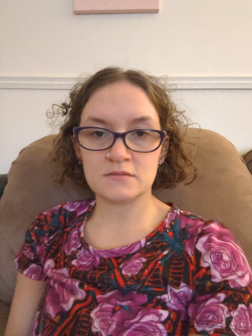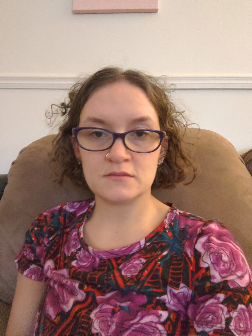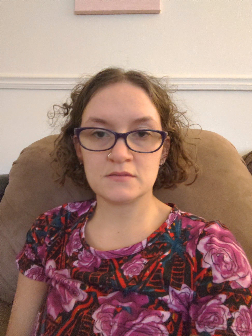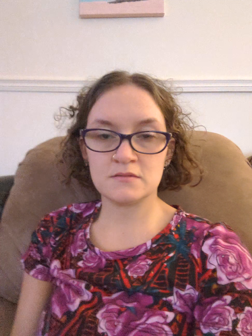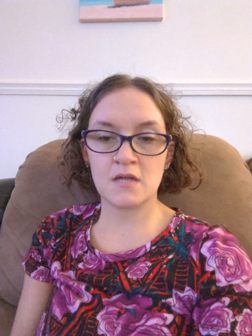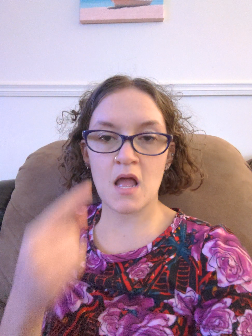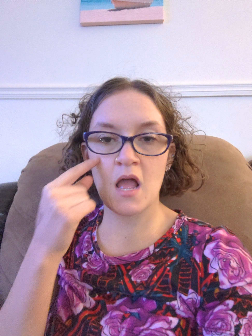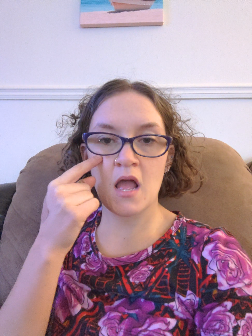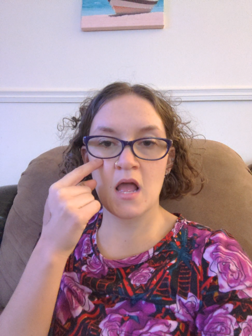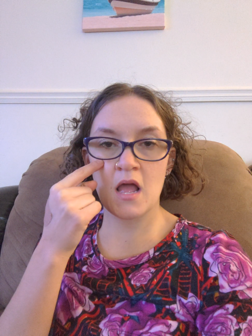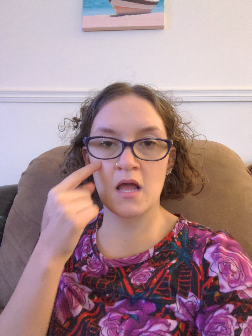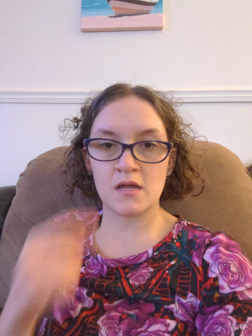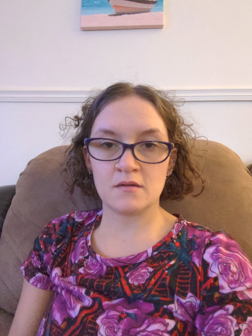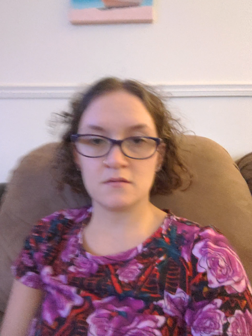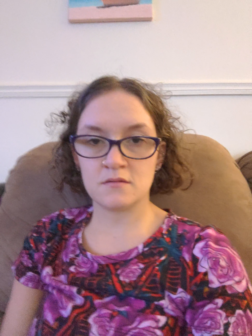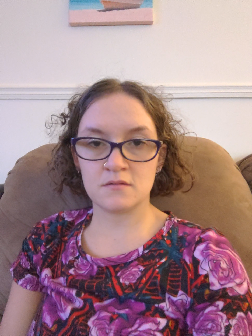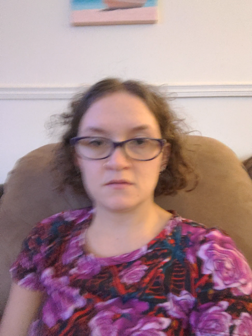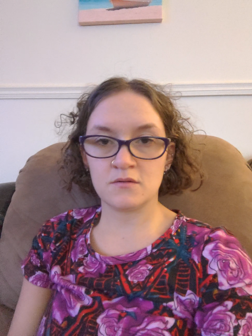eye